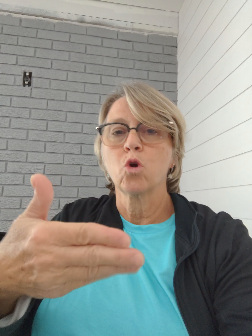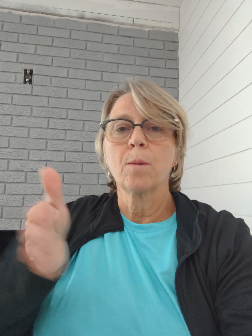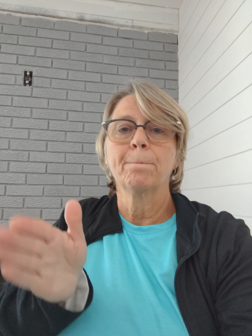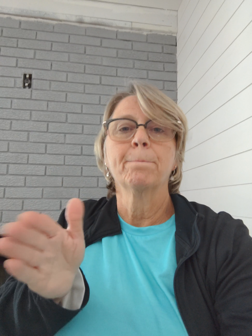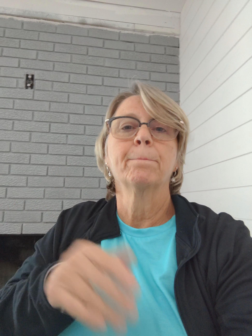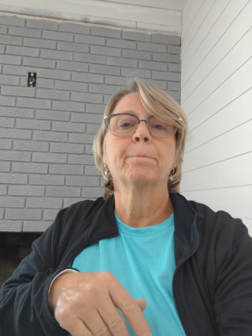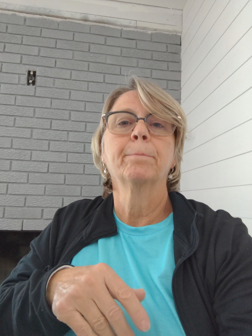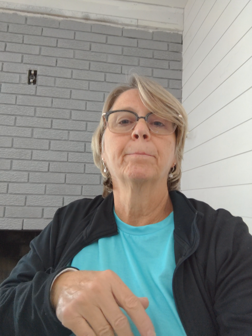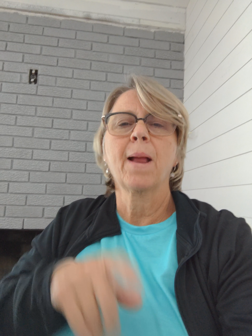room